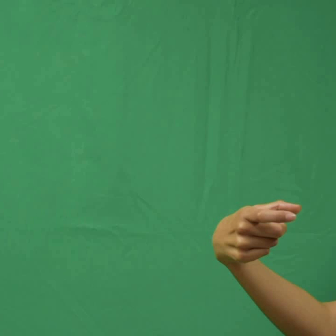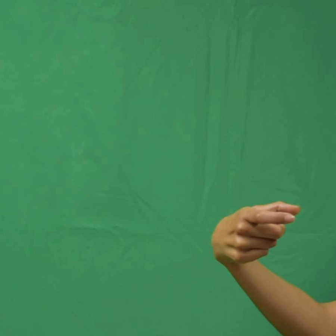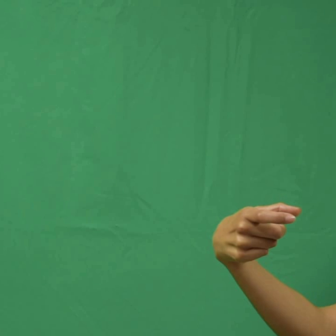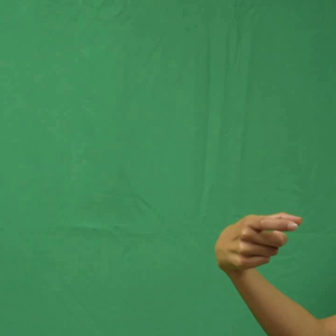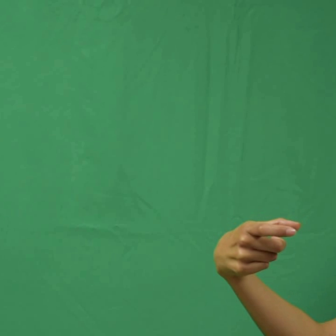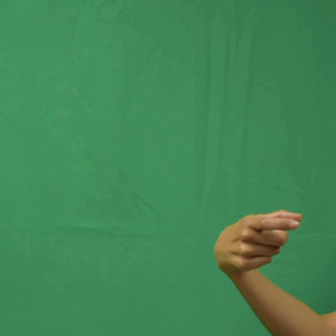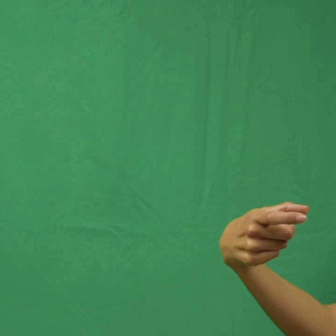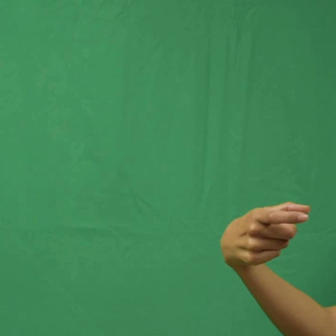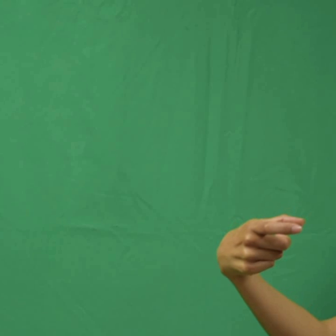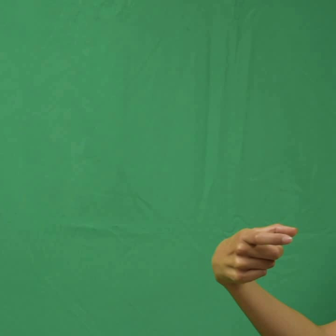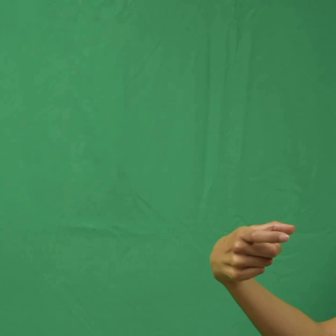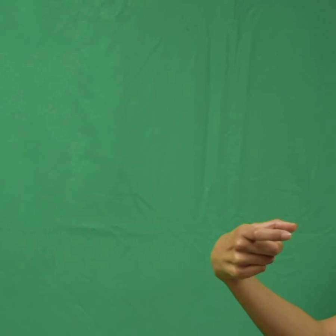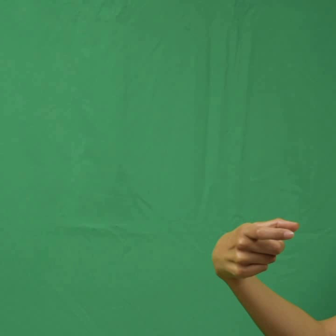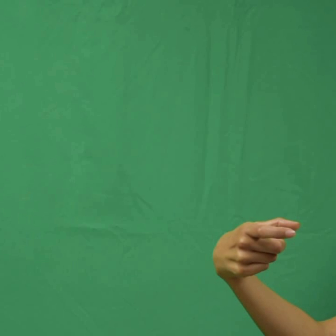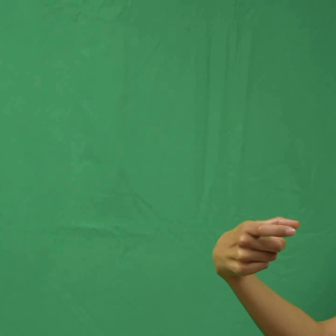X